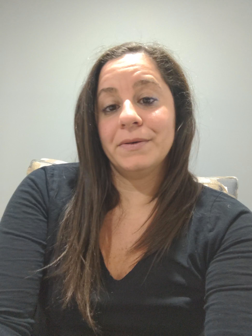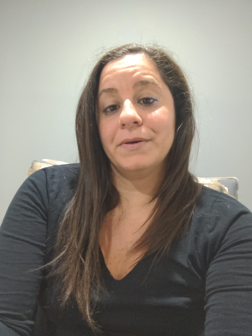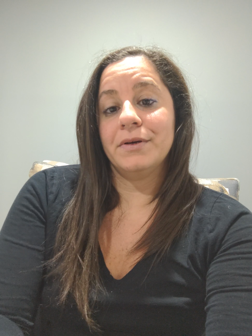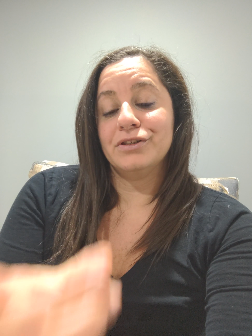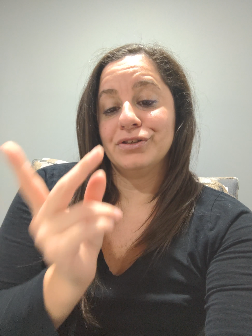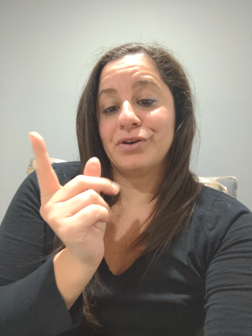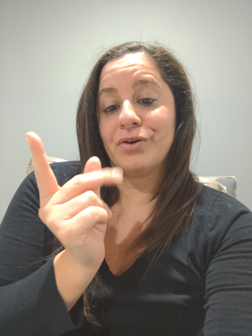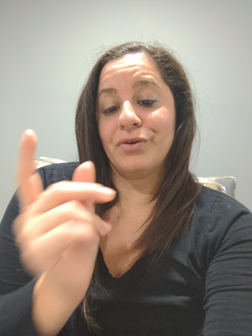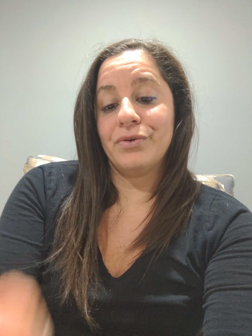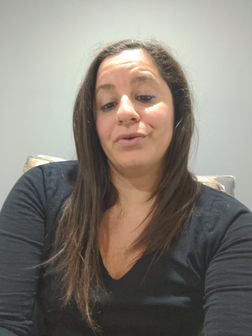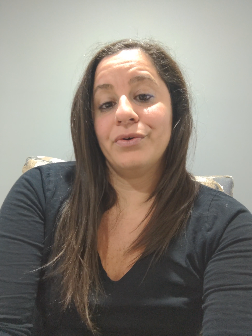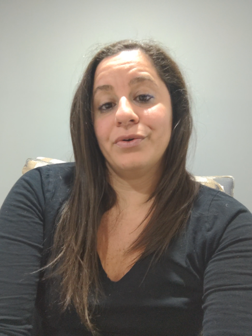dog